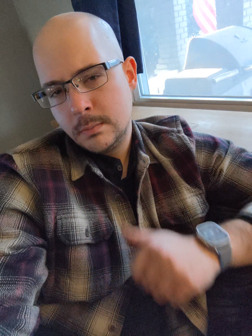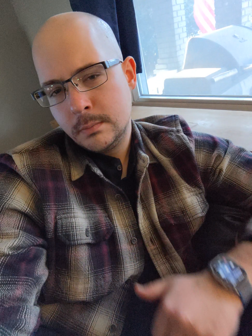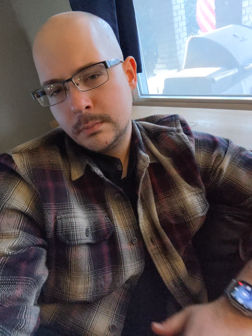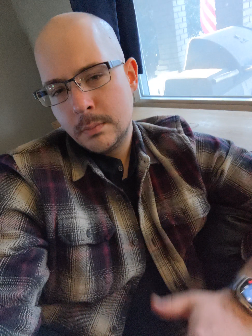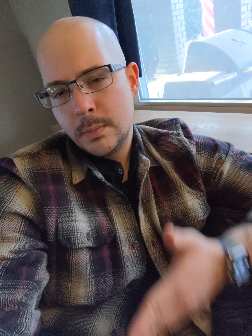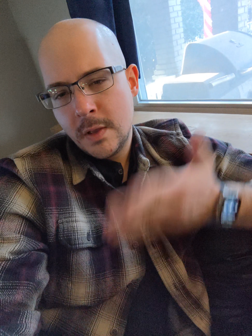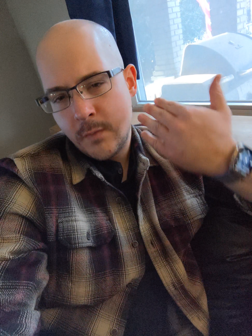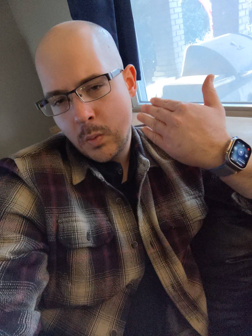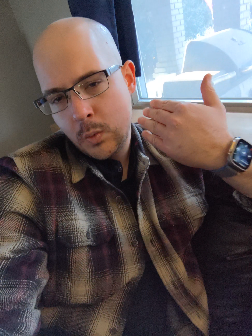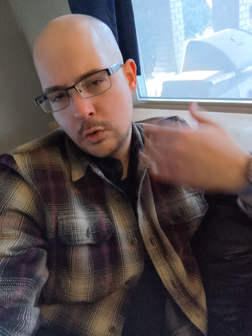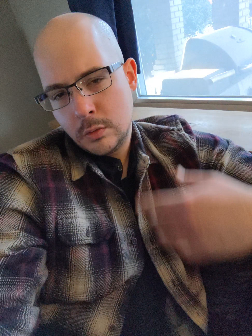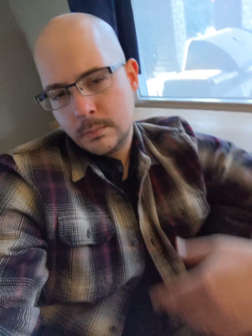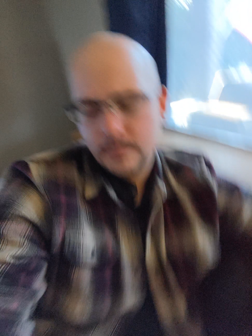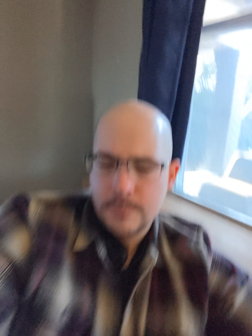before